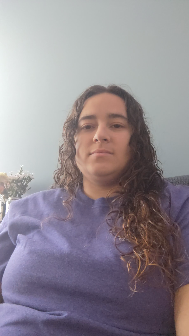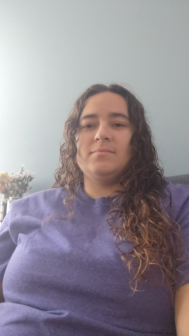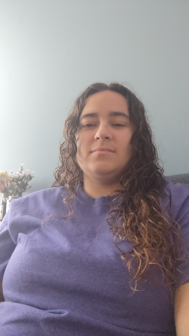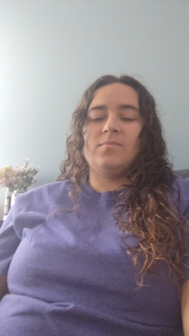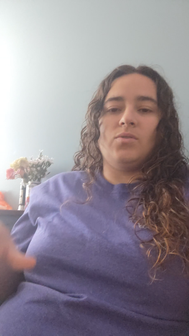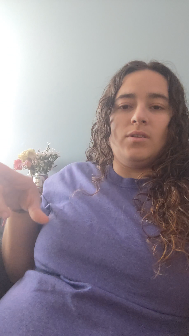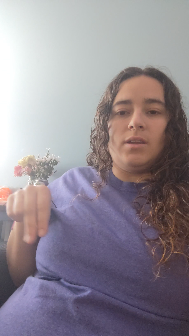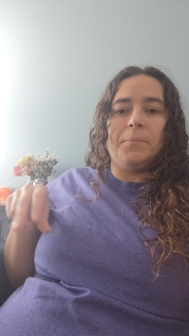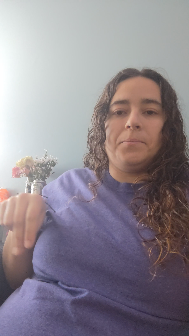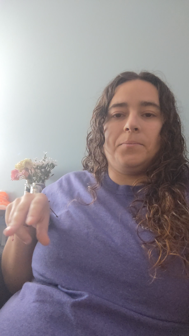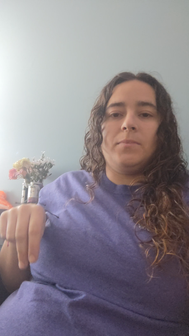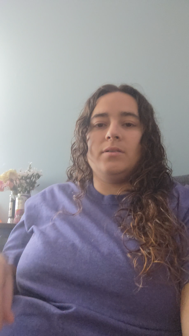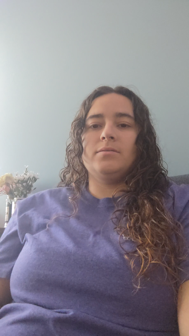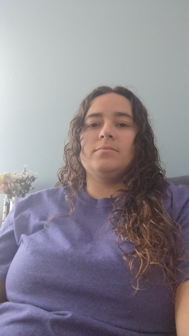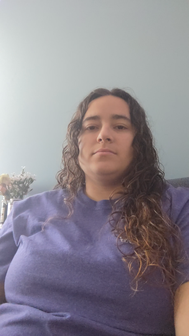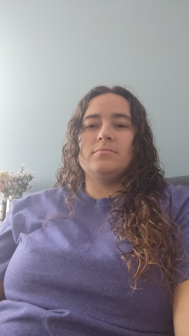diaper